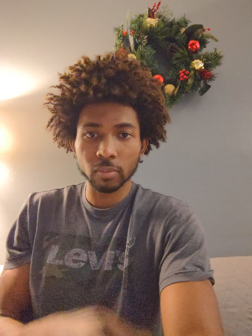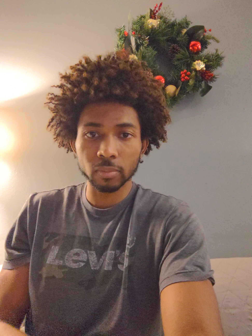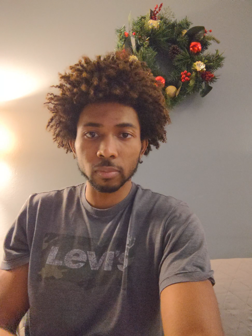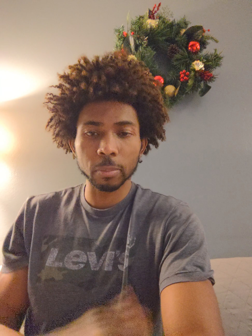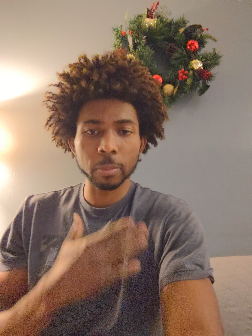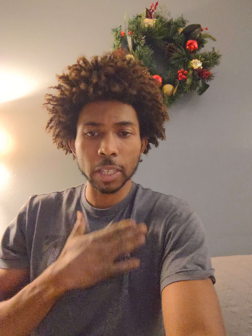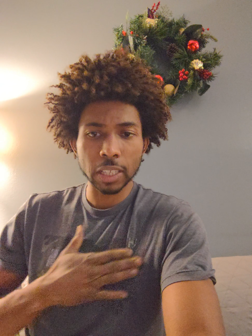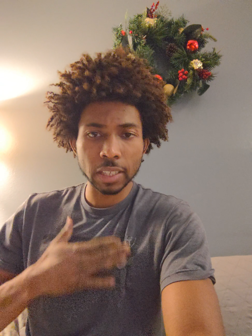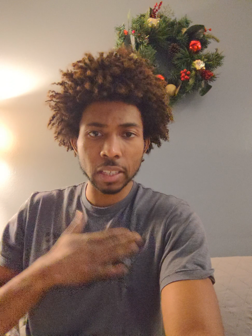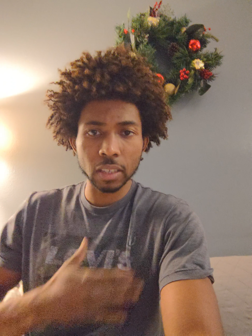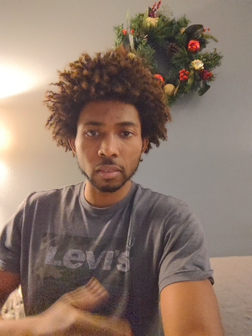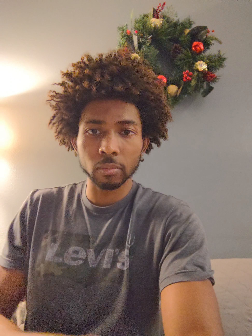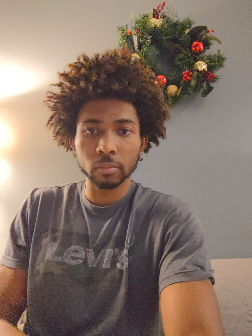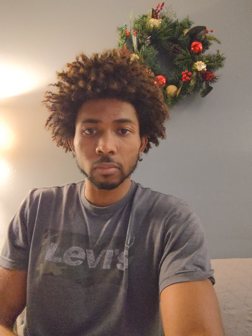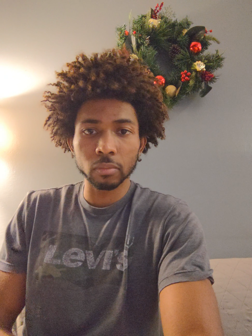please